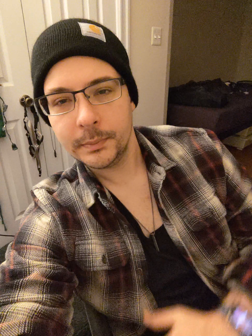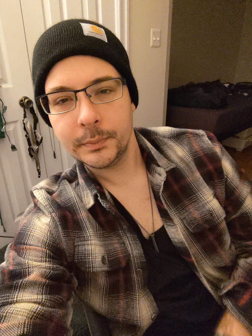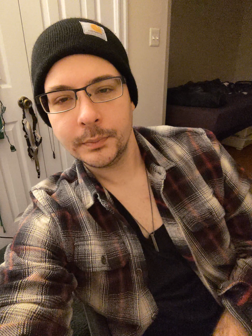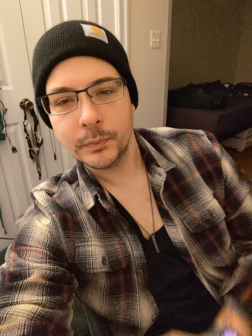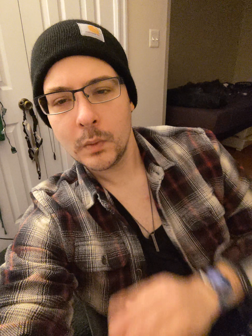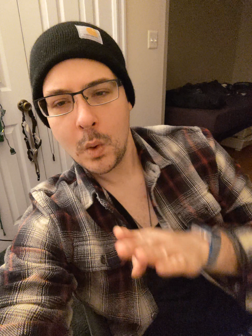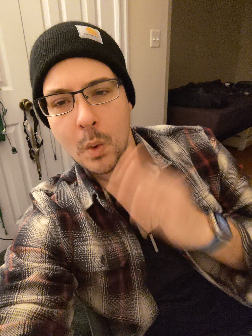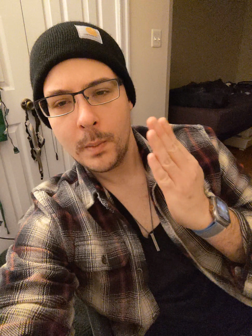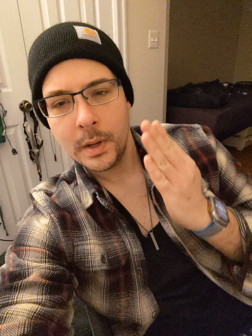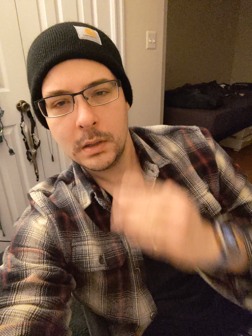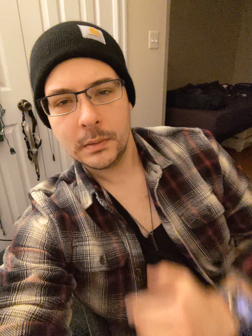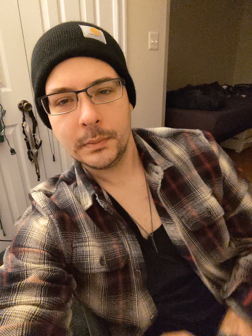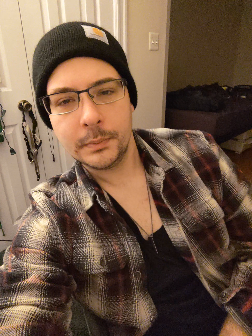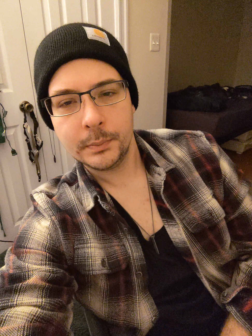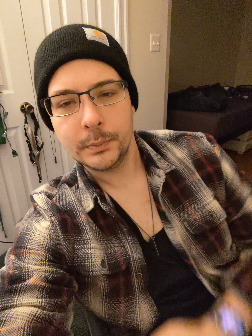open